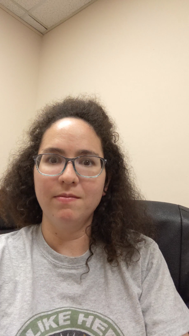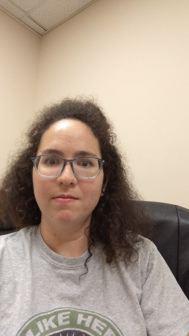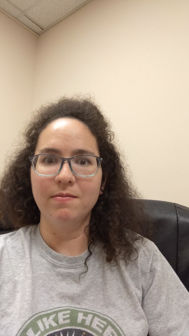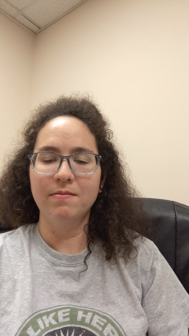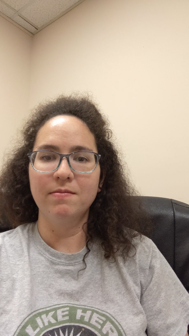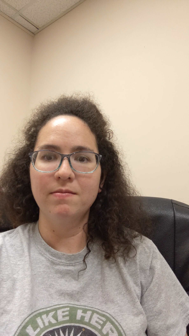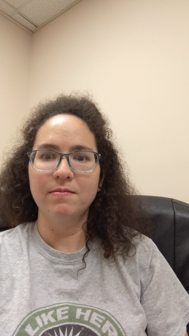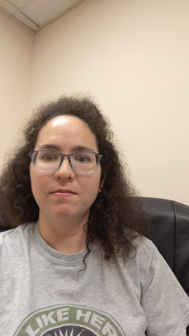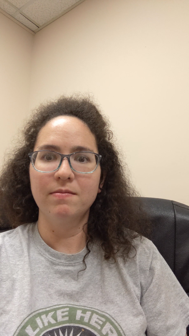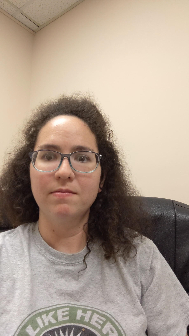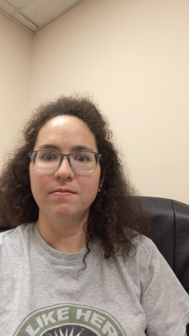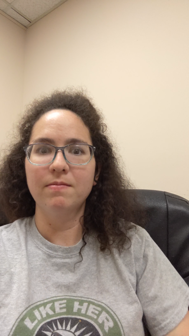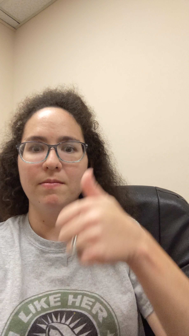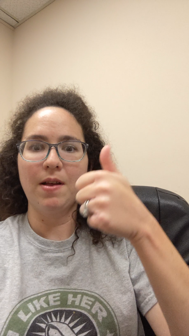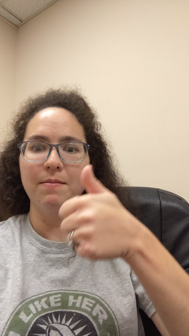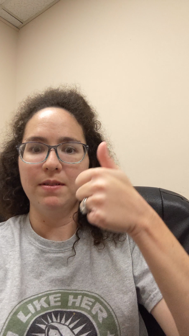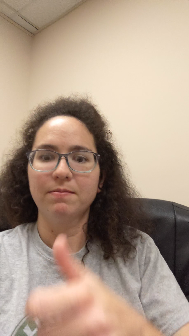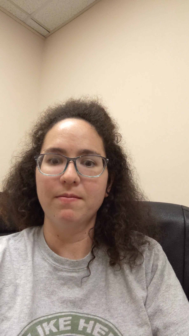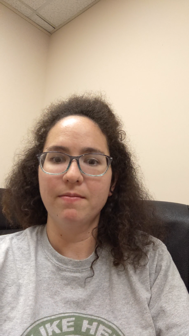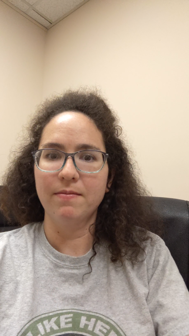help